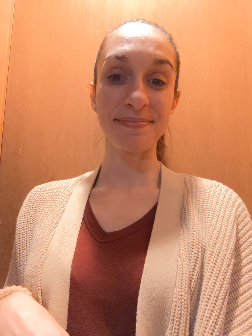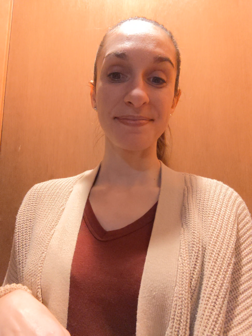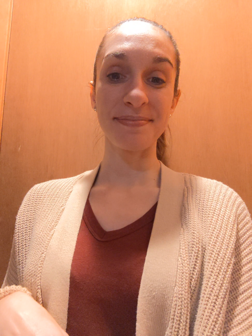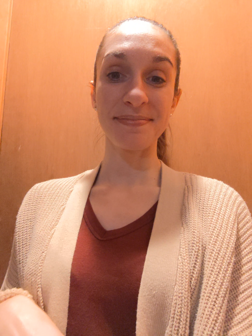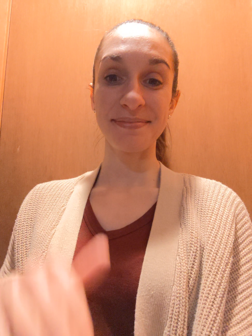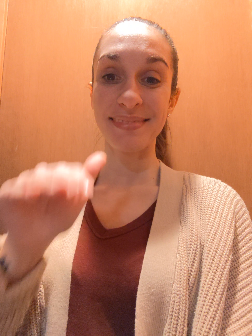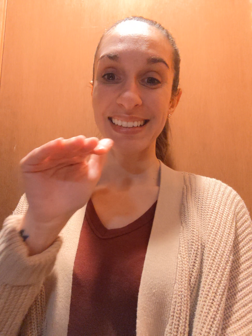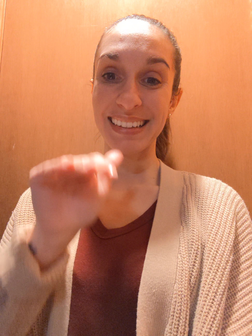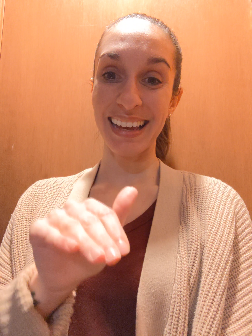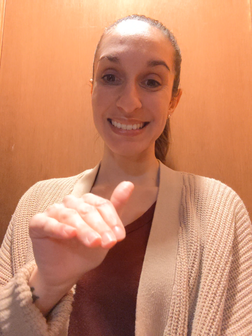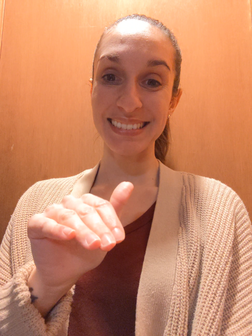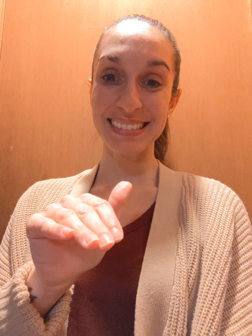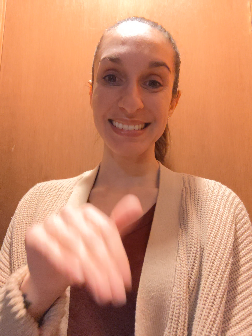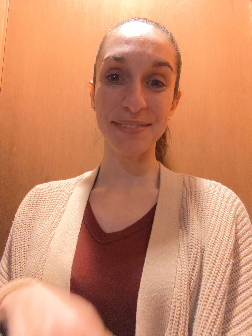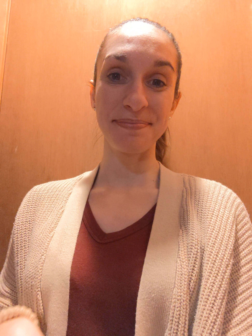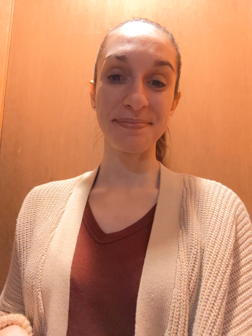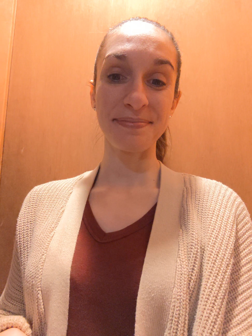night